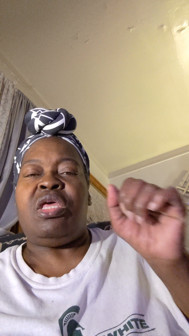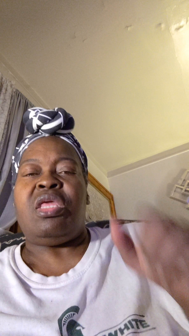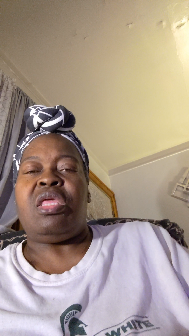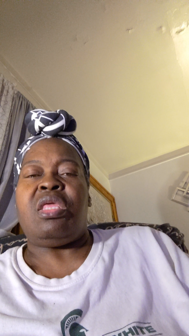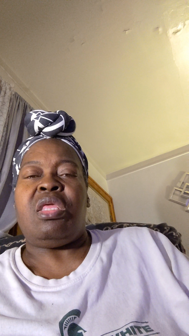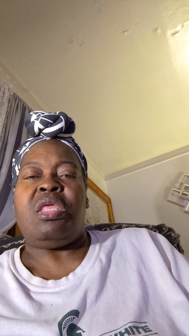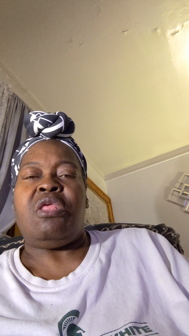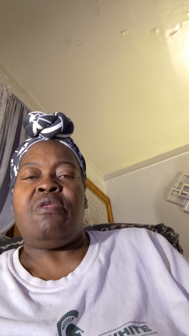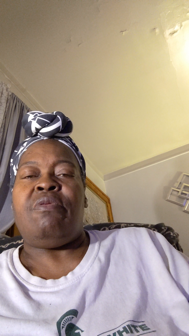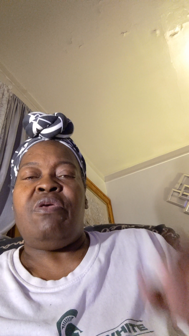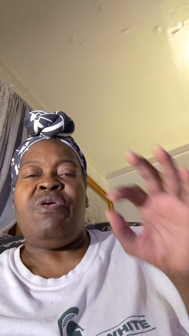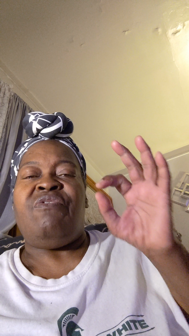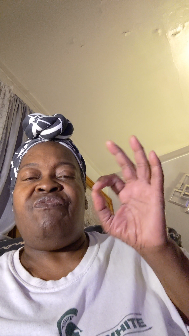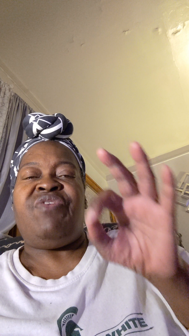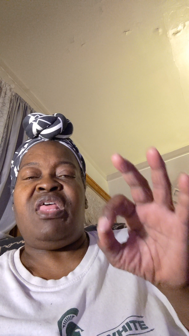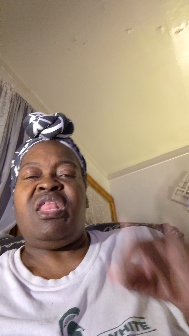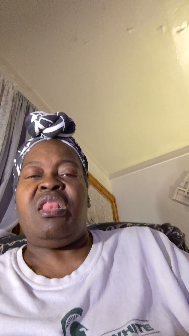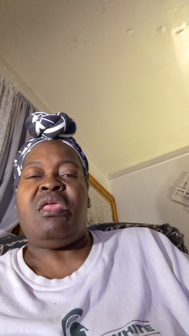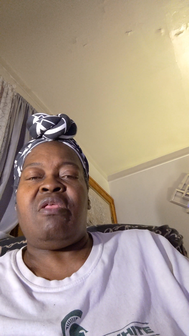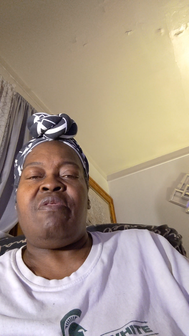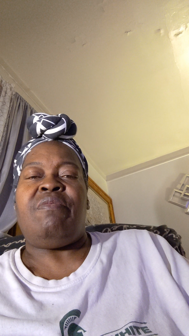fit